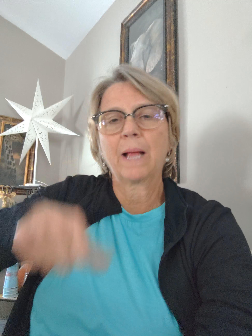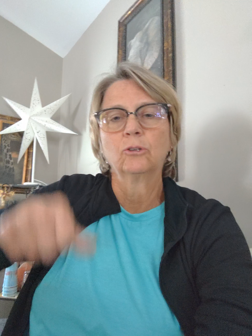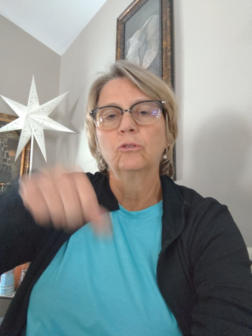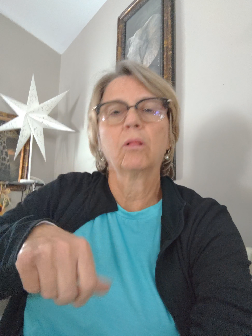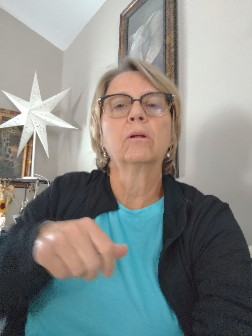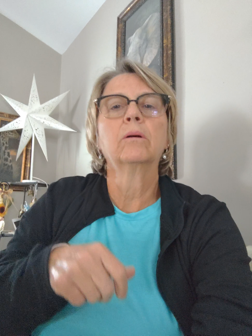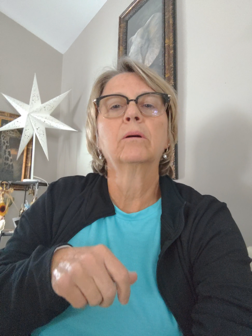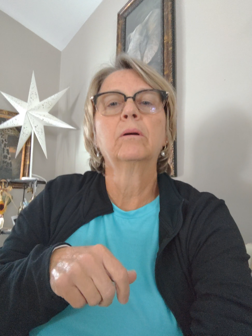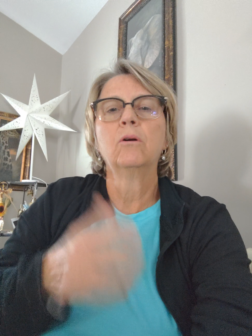puzzle